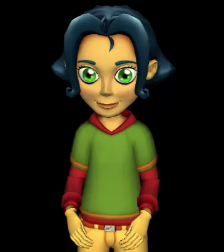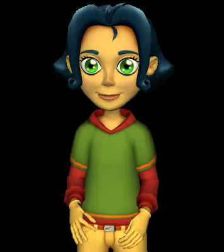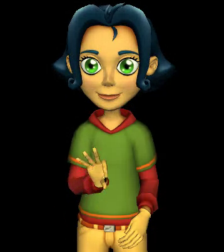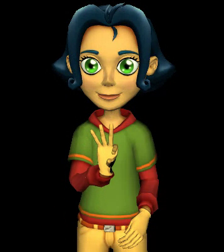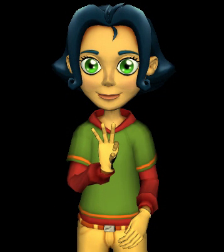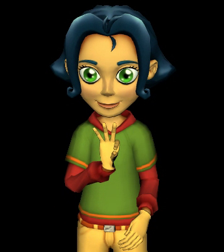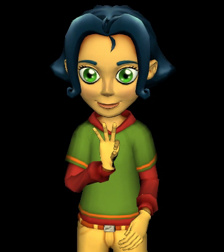دعوة